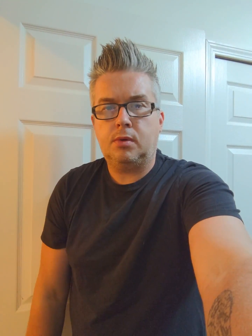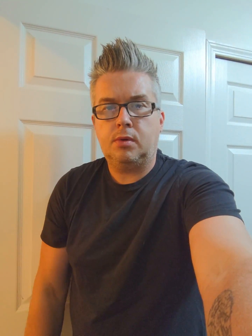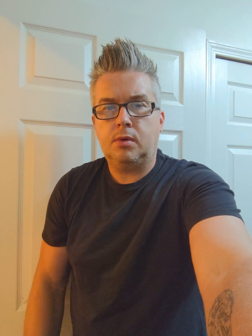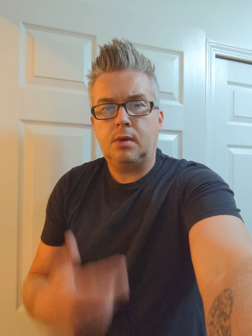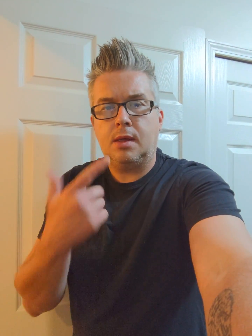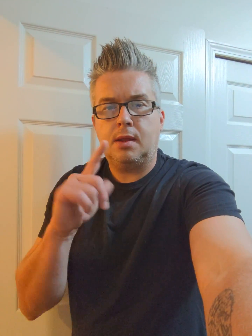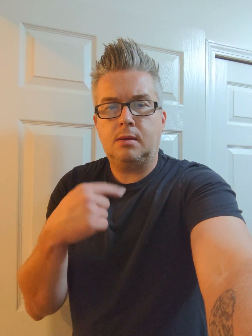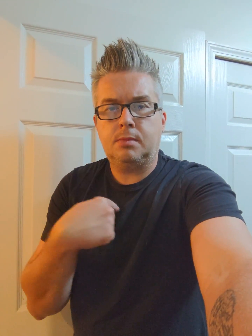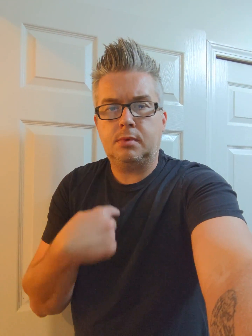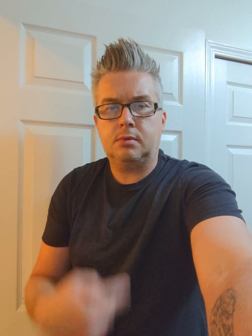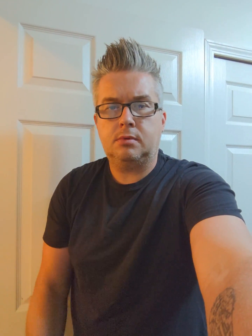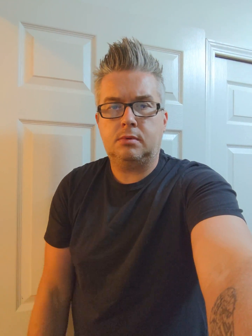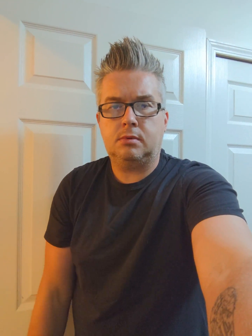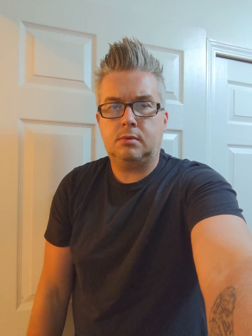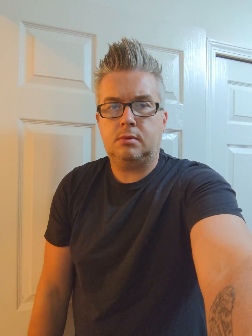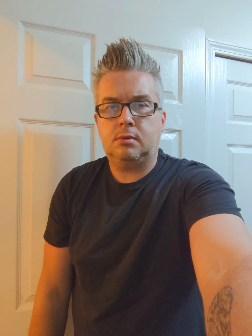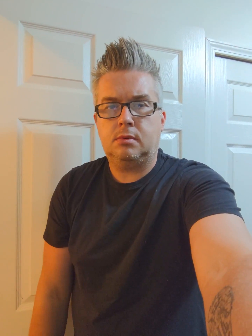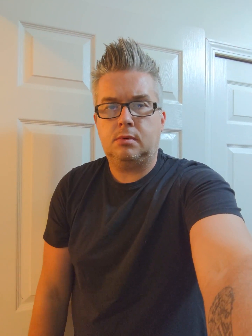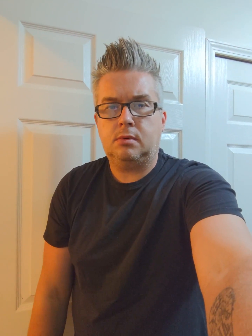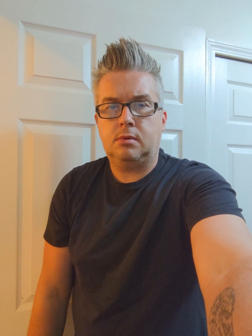let me